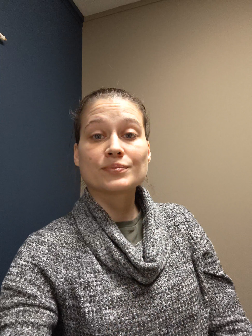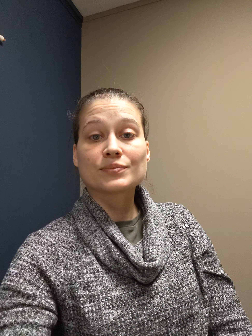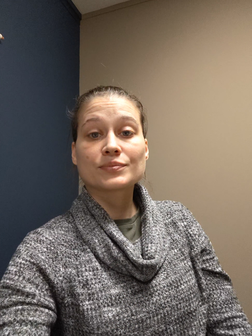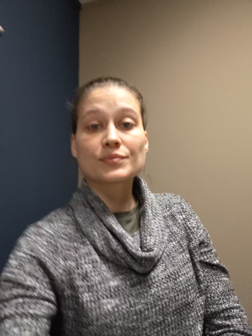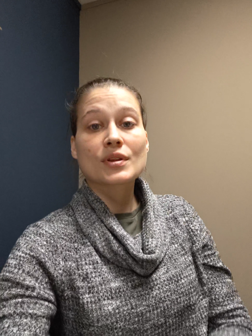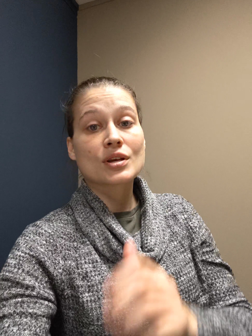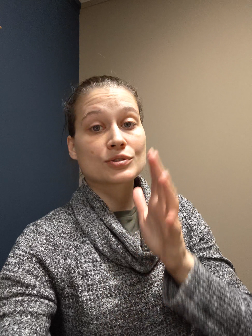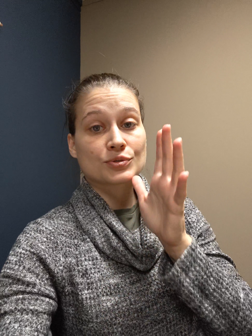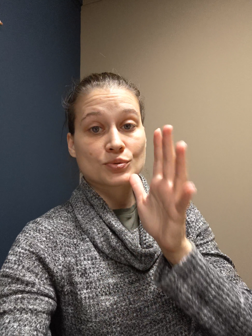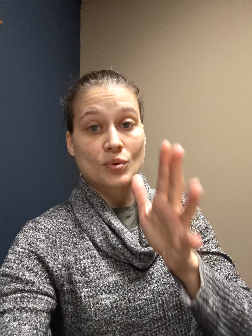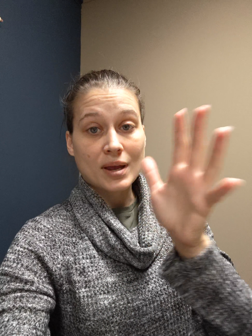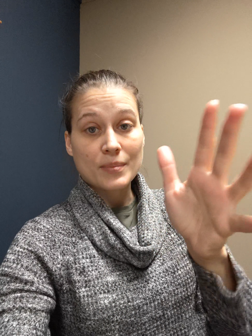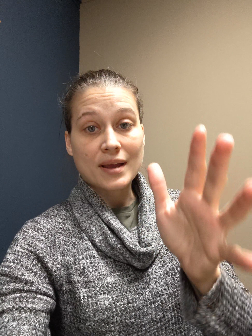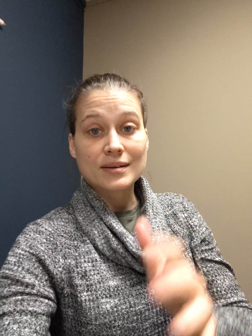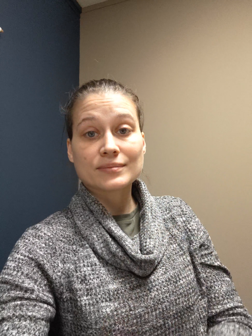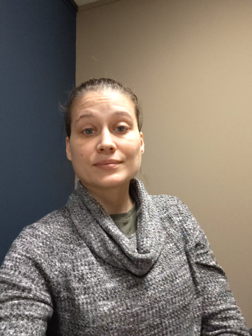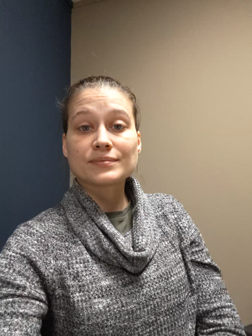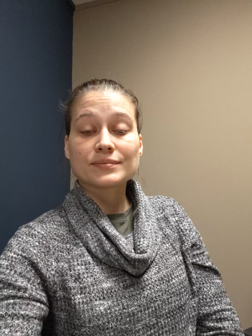grandma